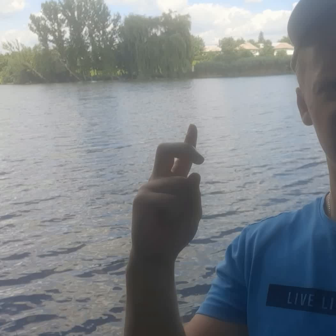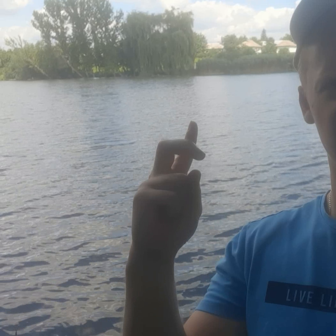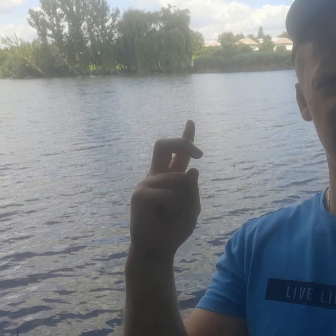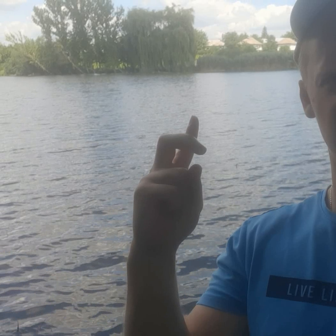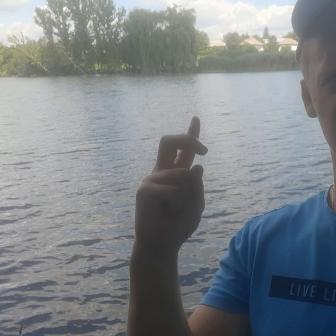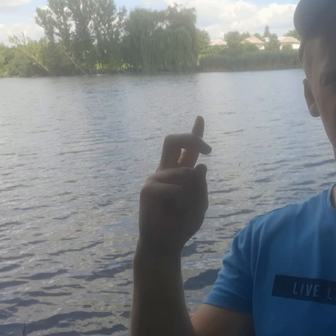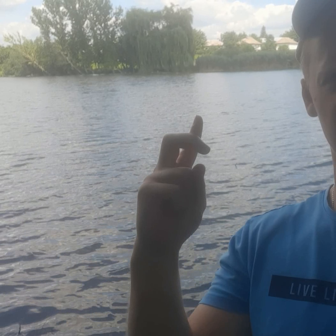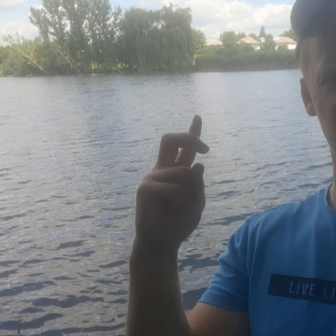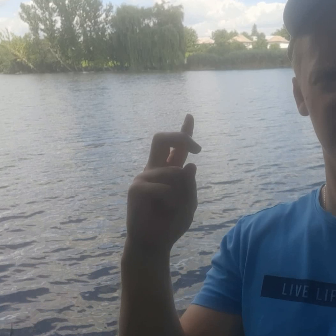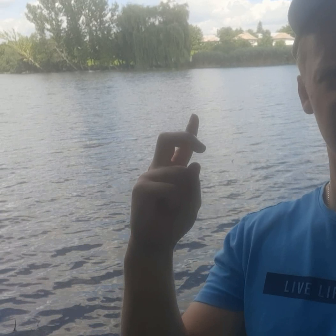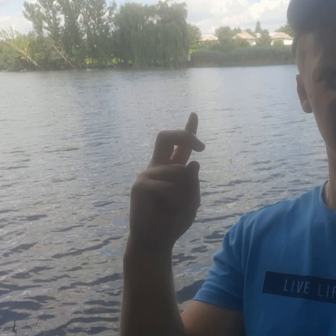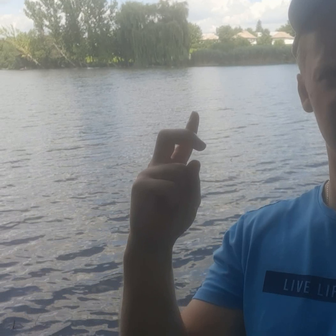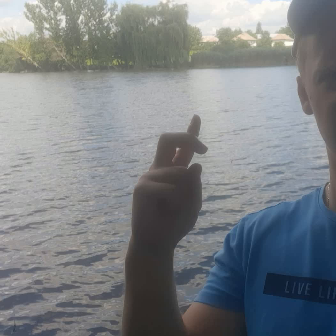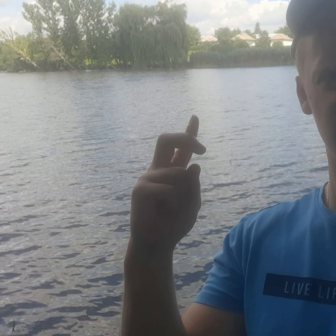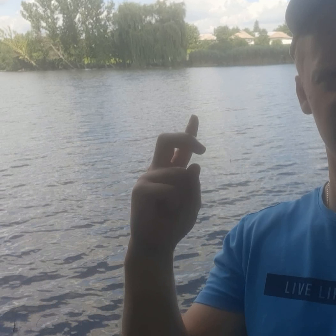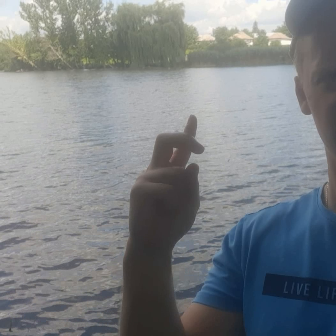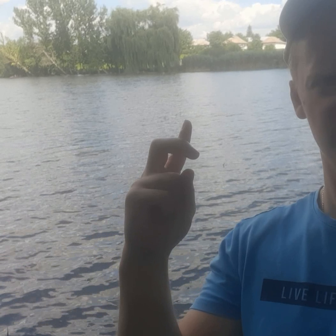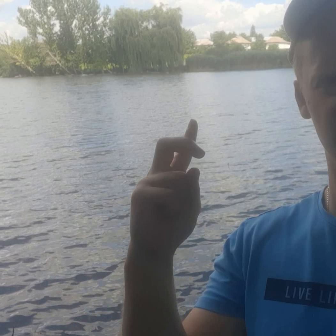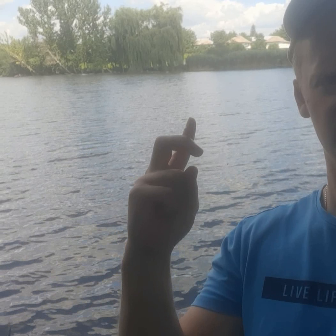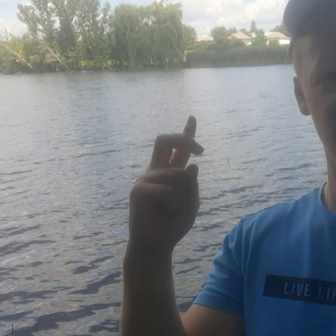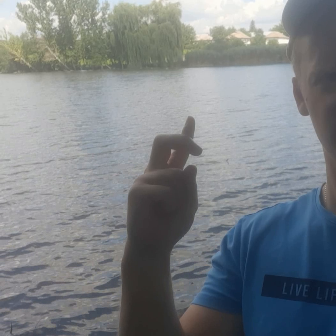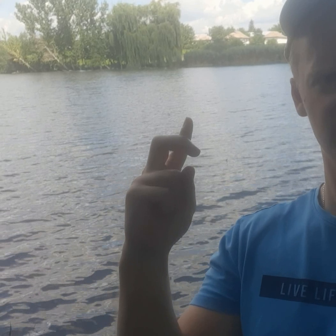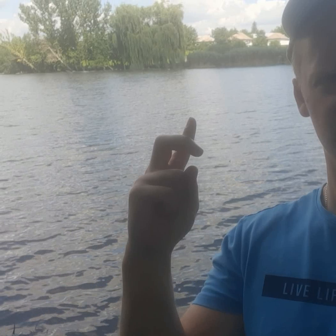Б